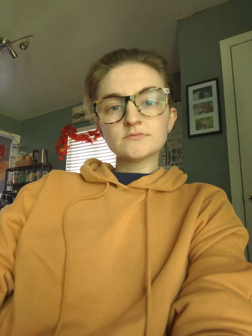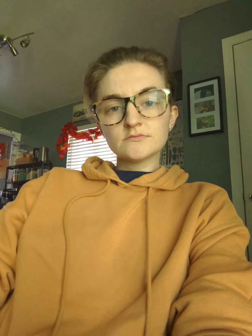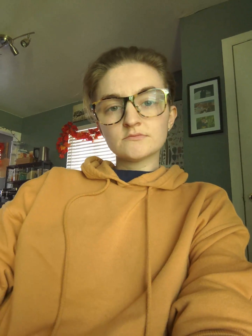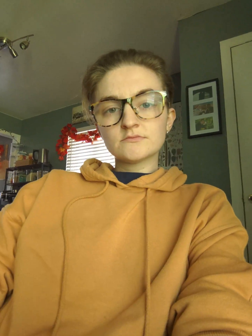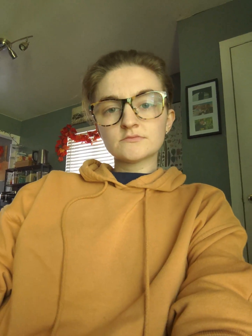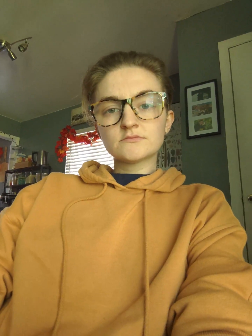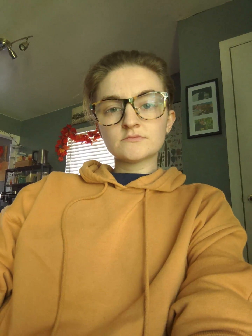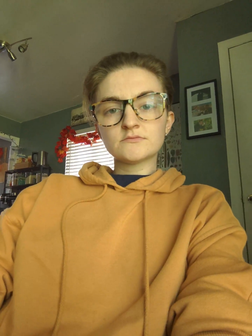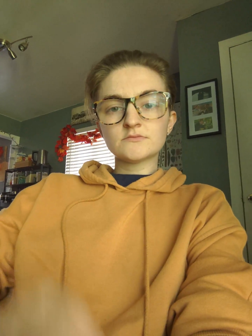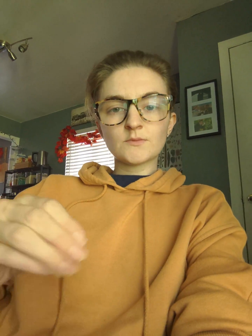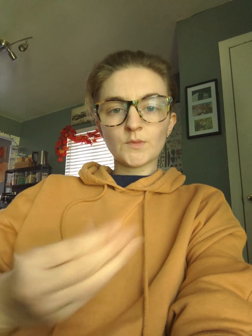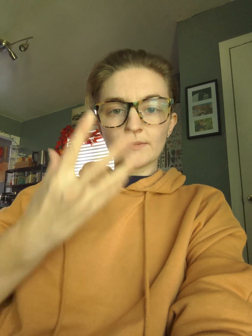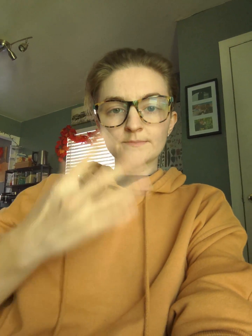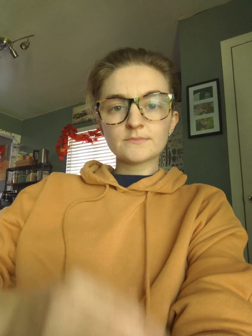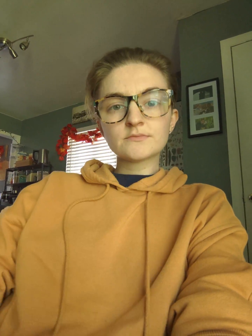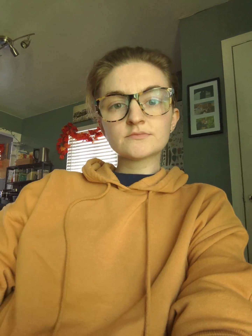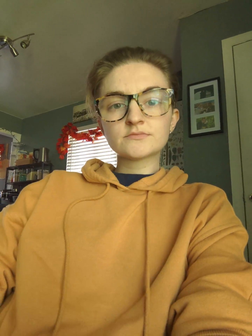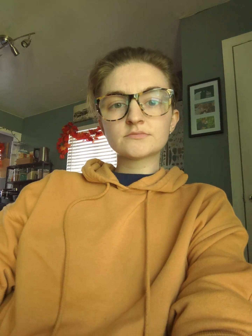plants